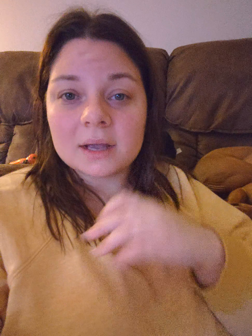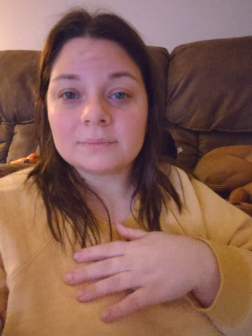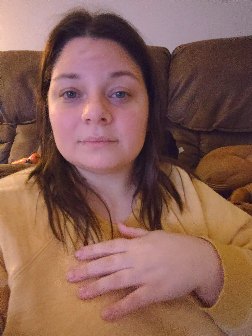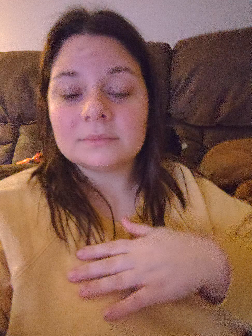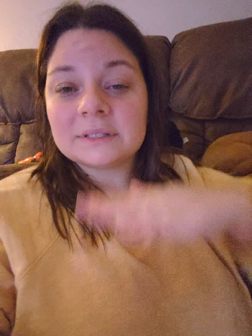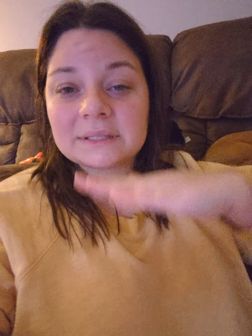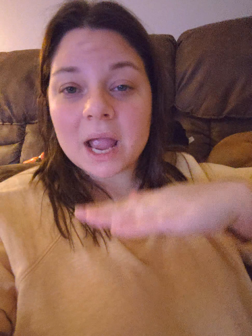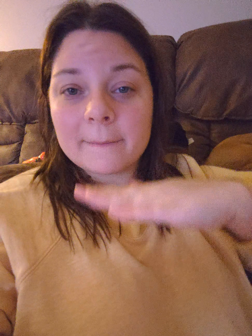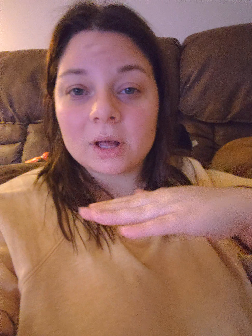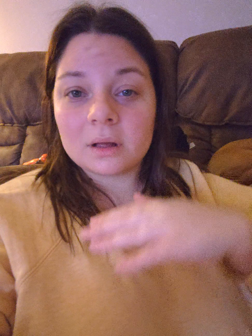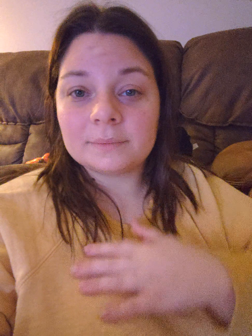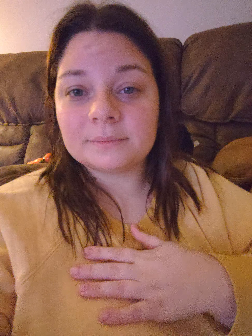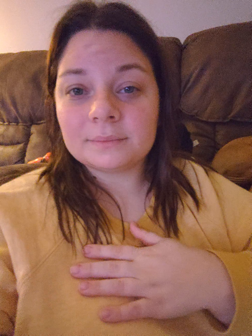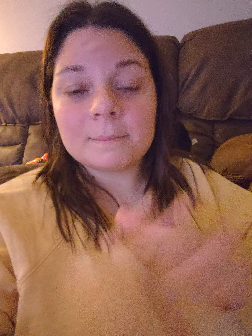table